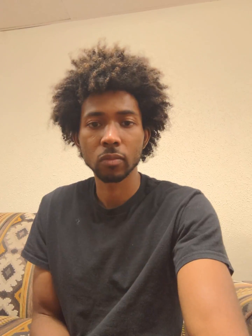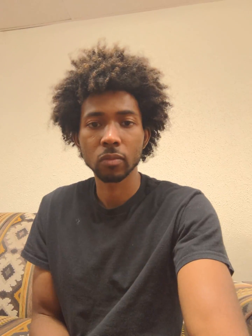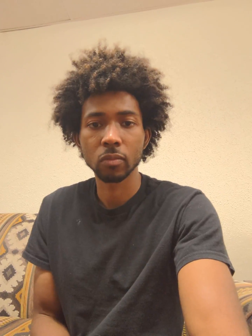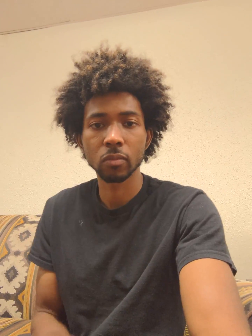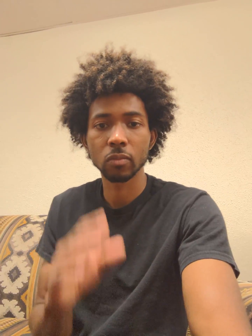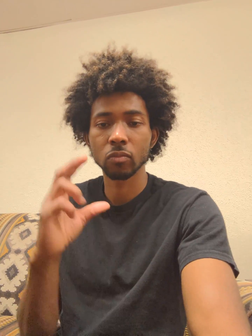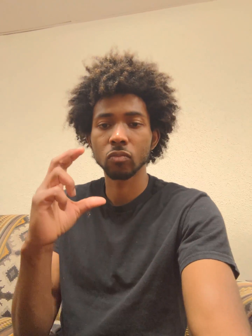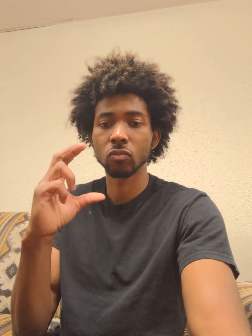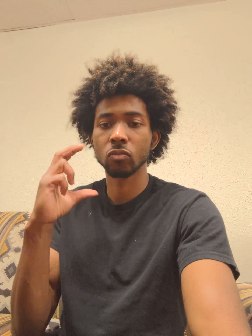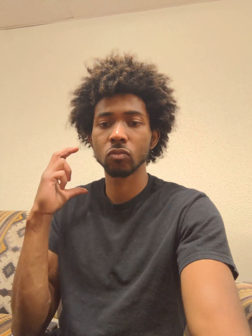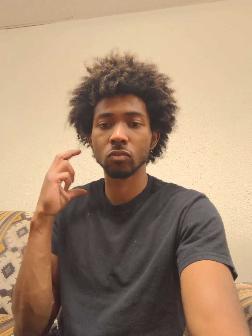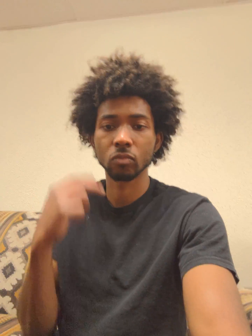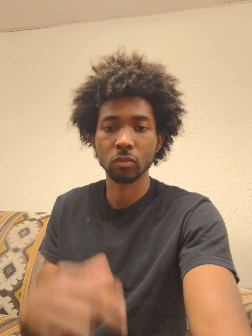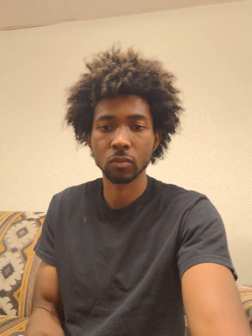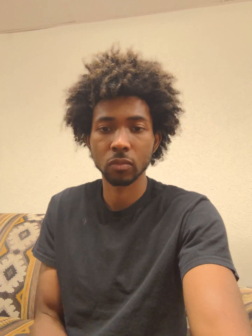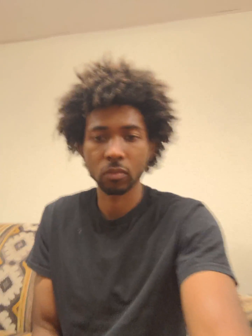bus